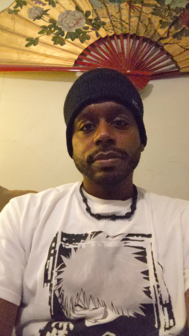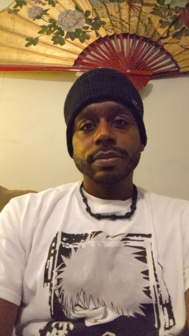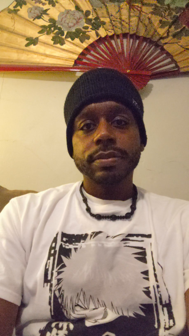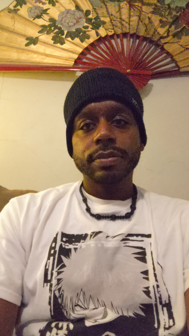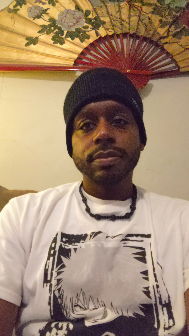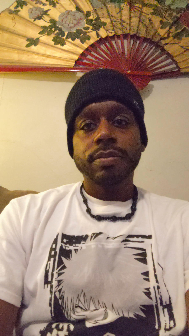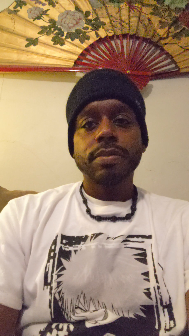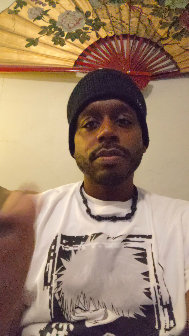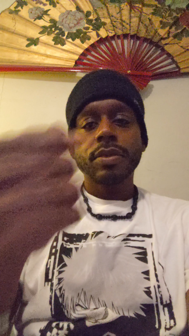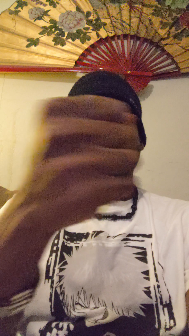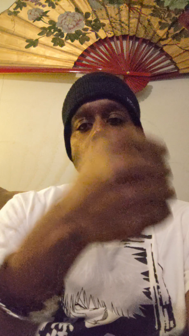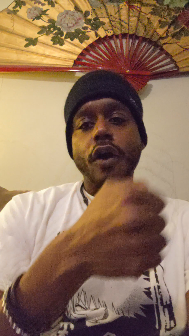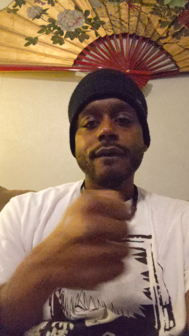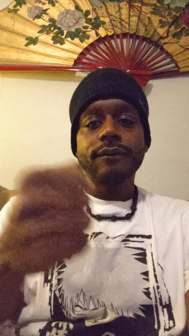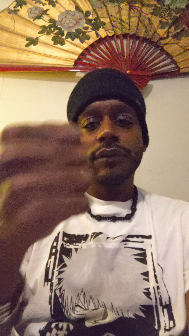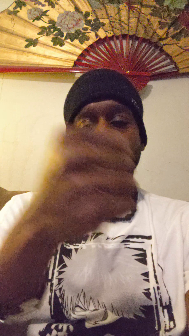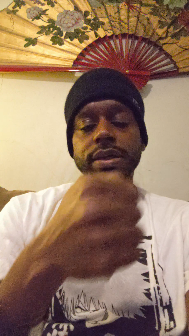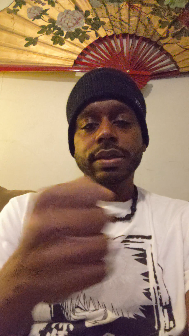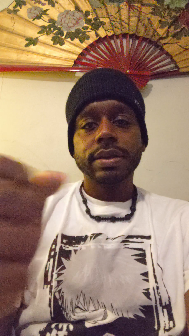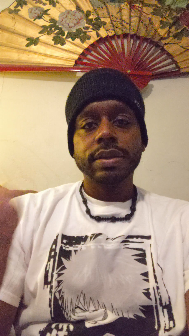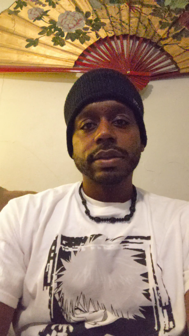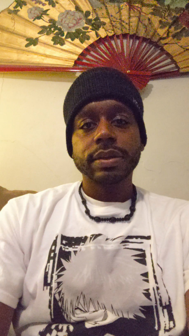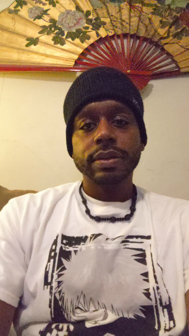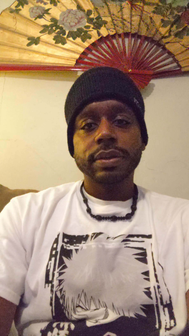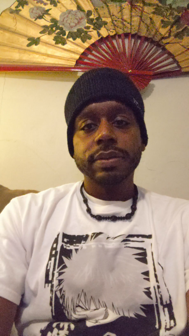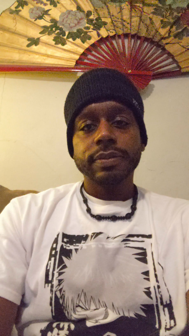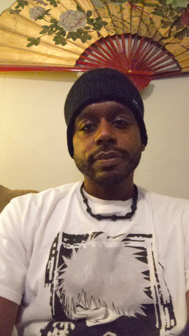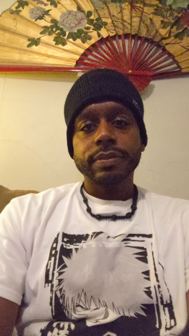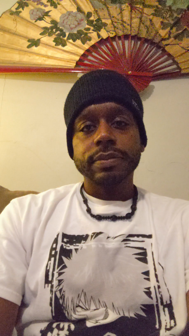coffee